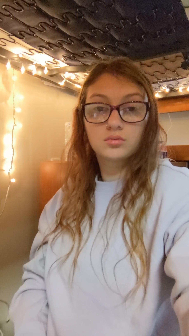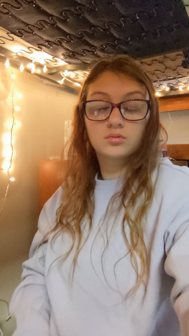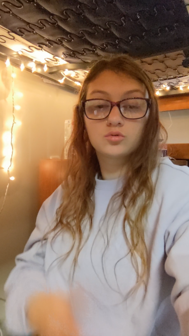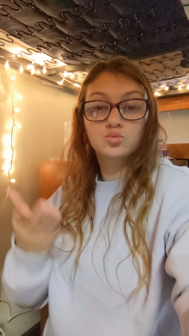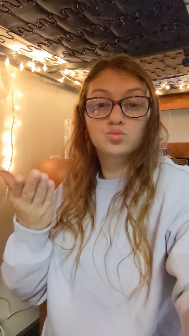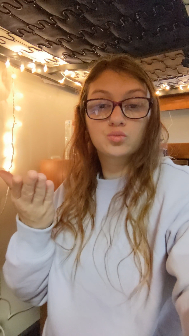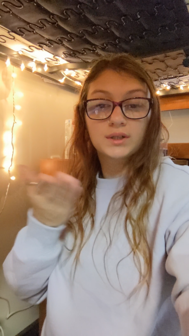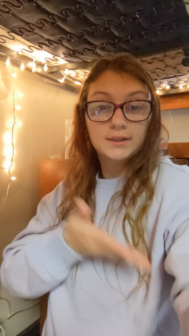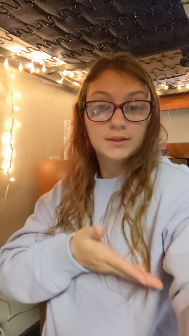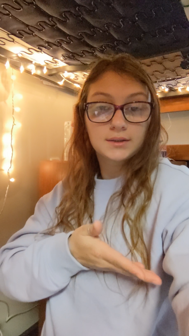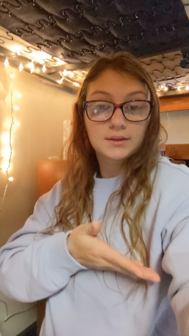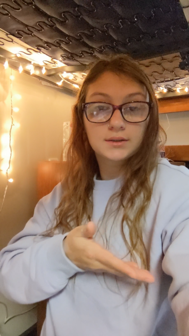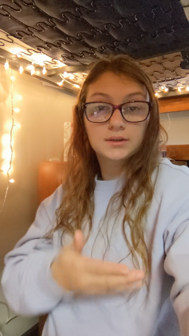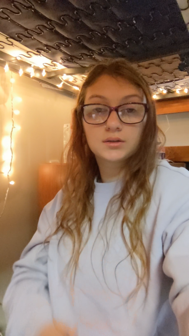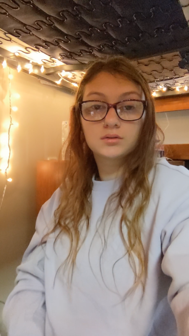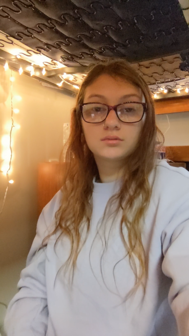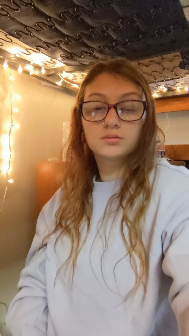bring